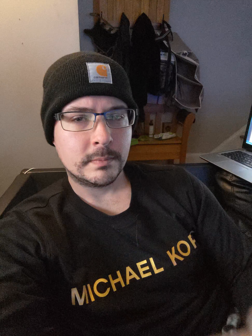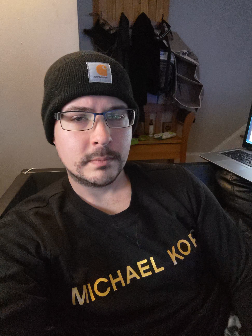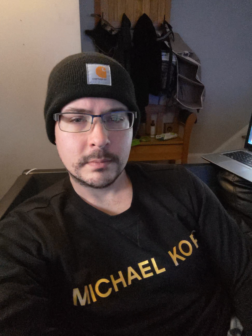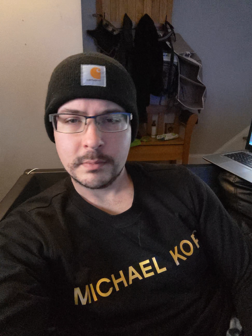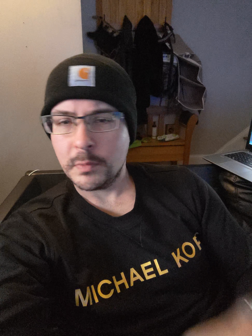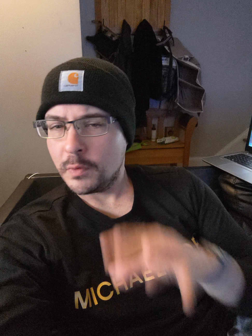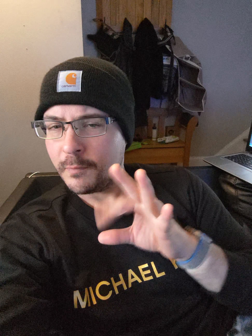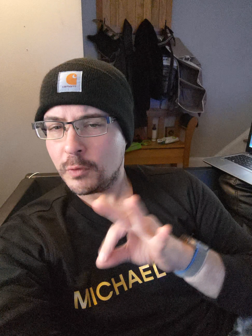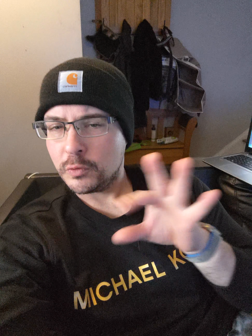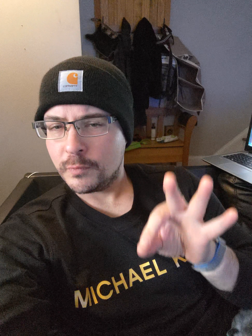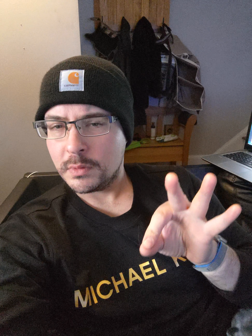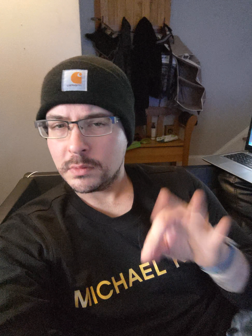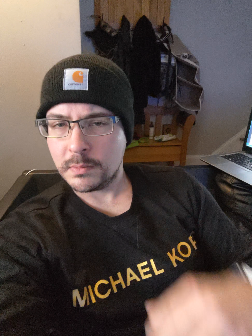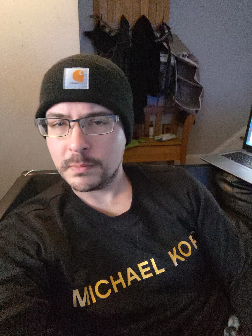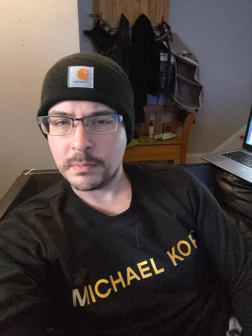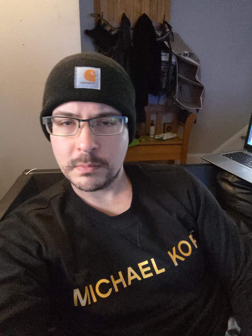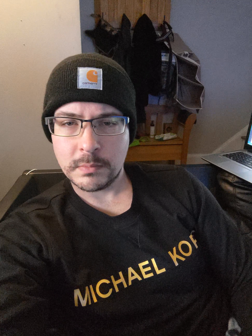french fries